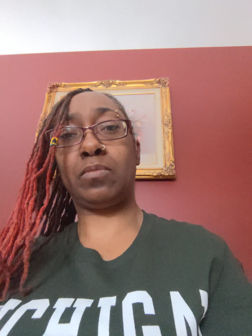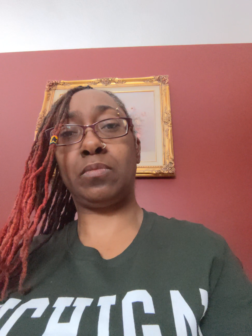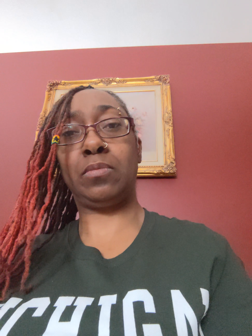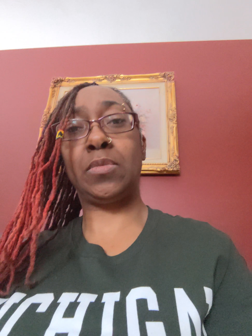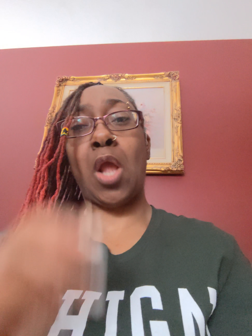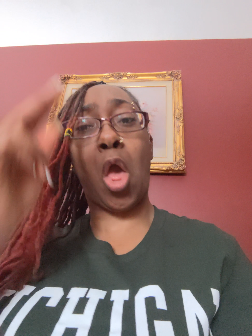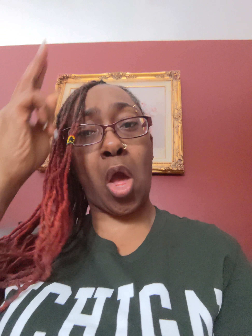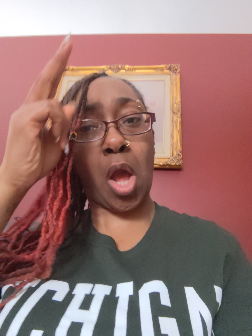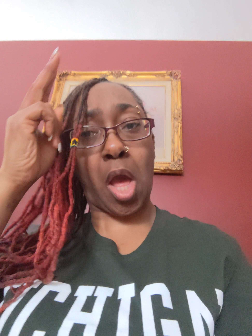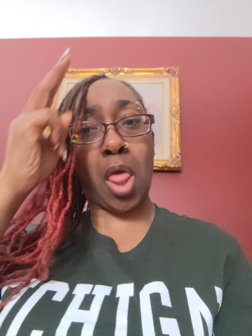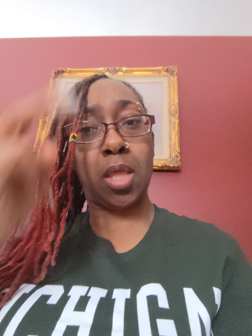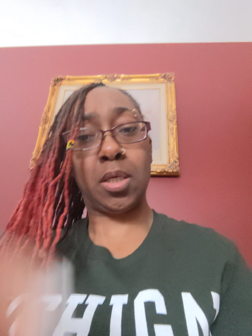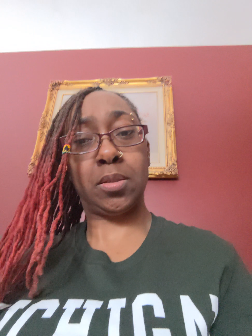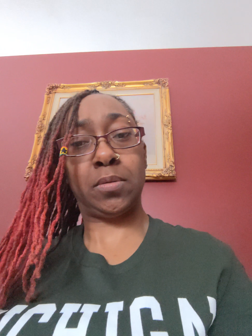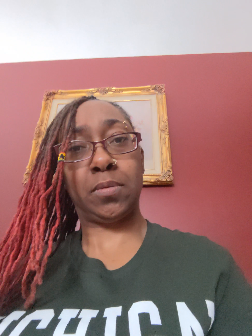uncle